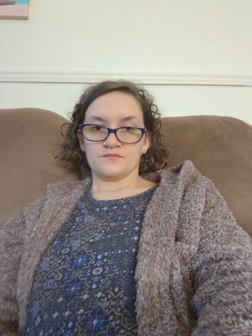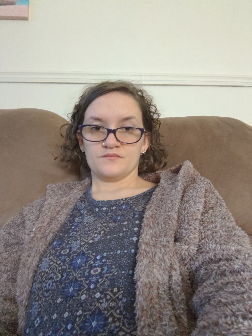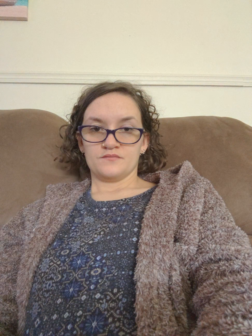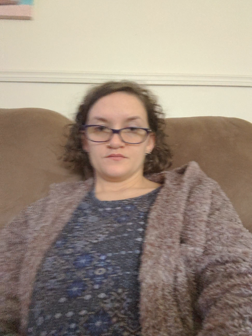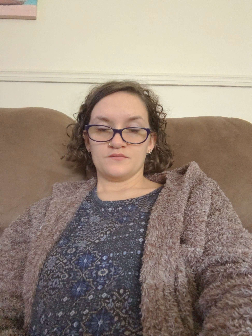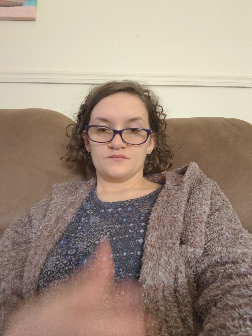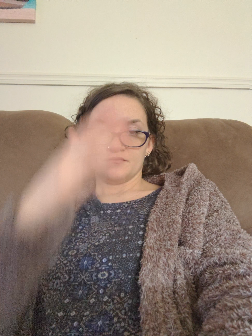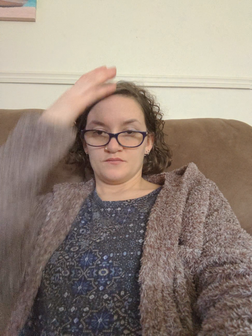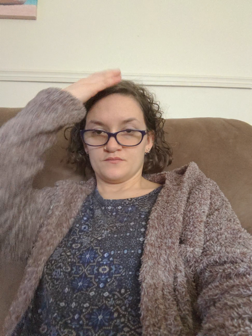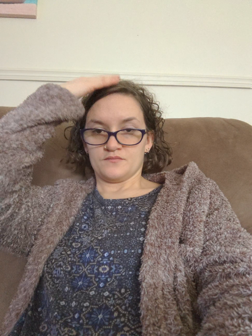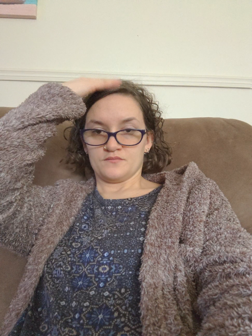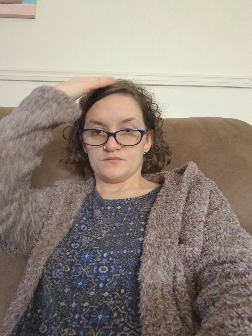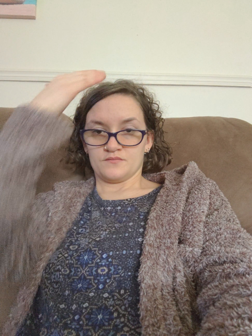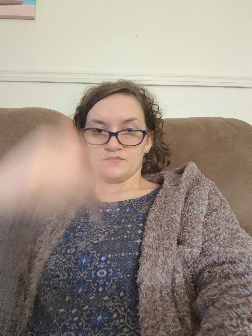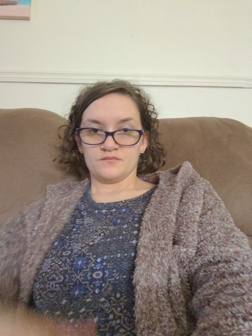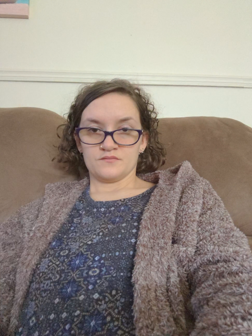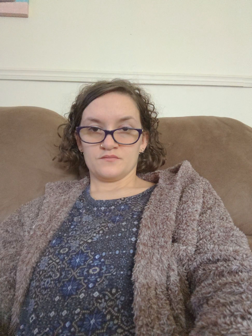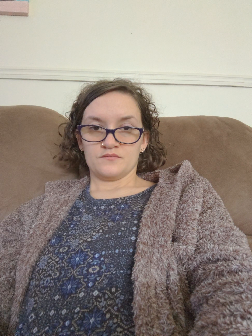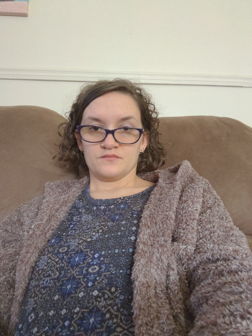hat